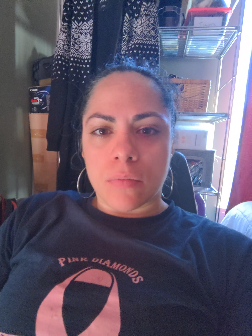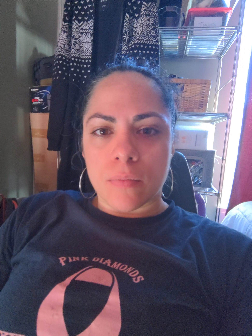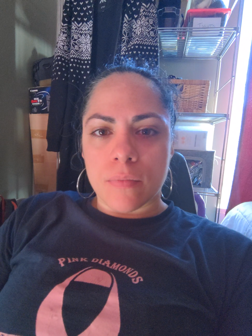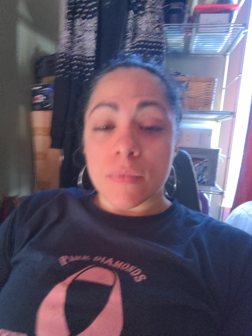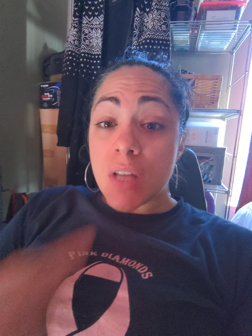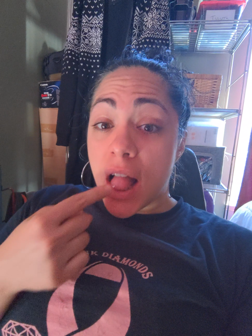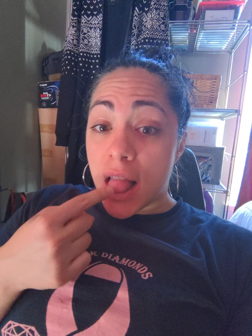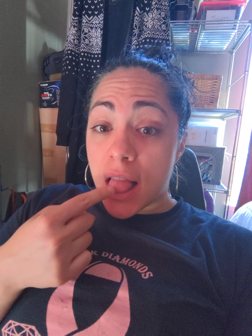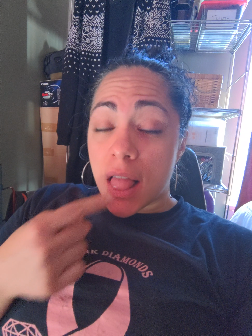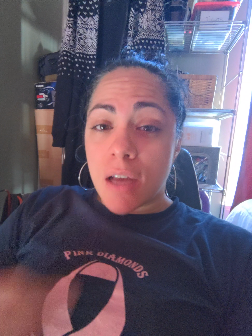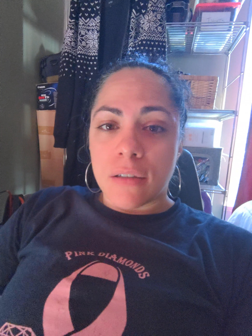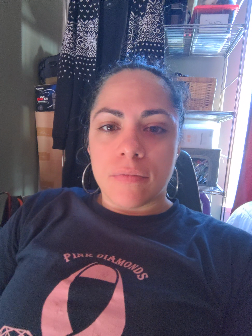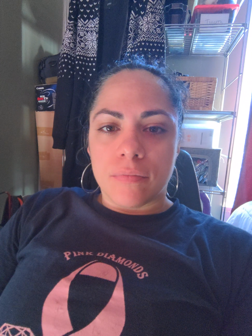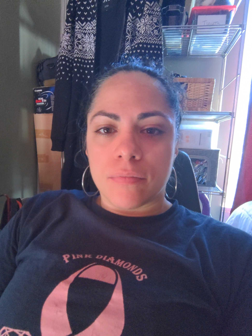tongue